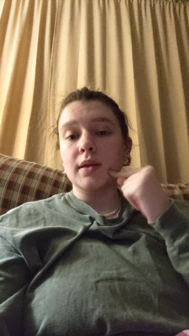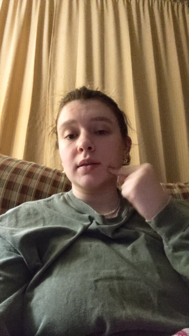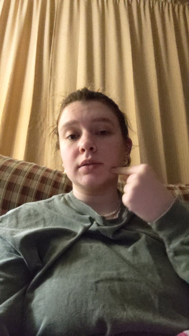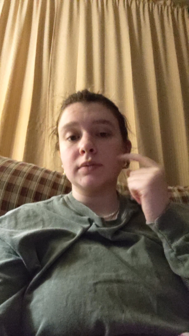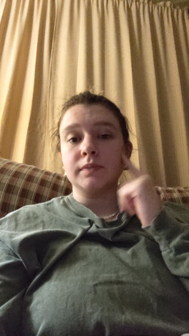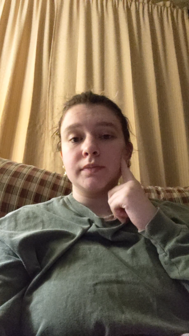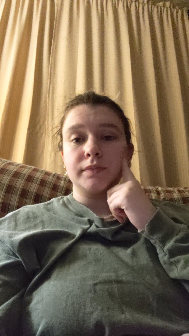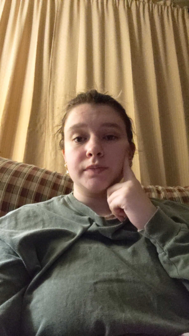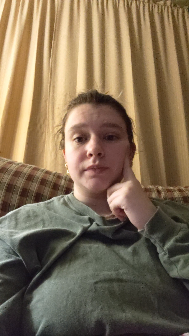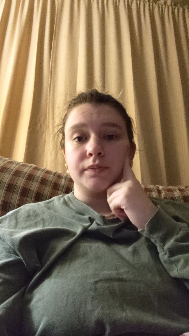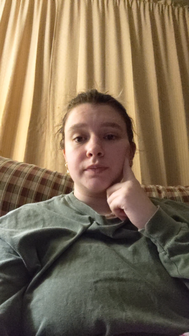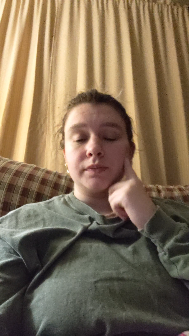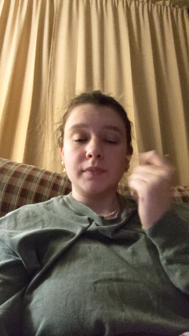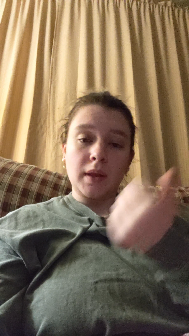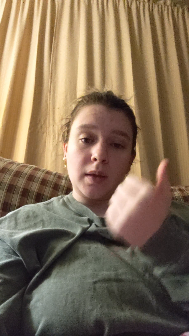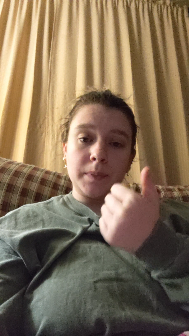help